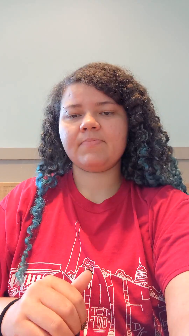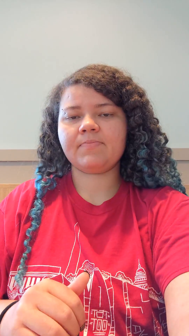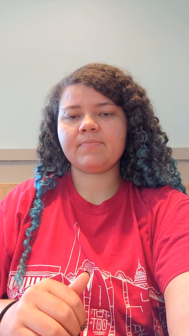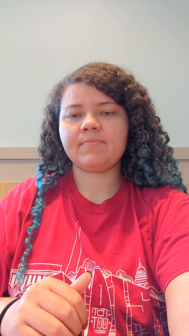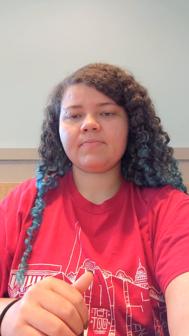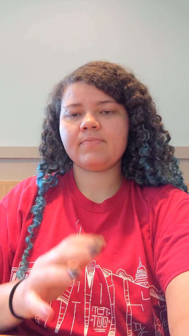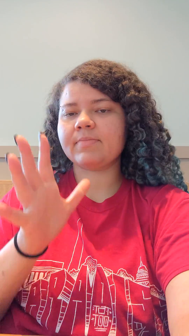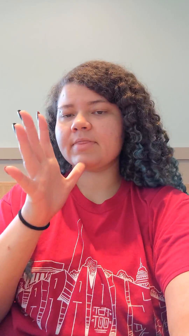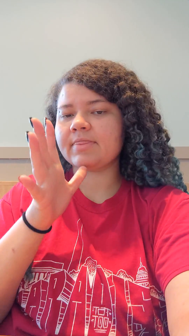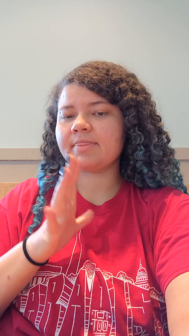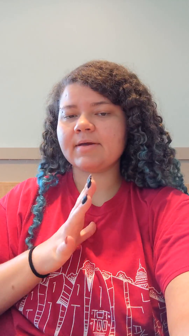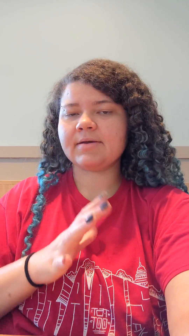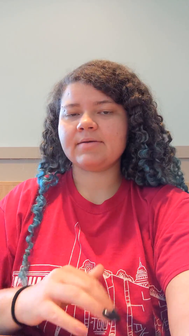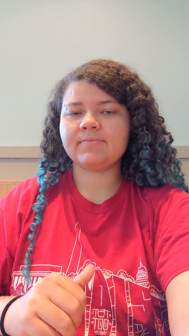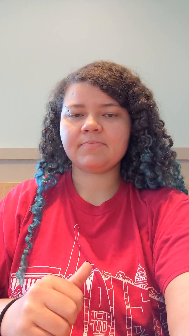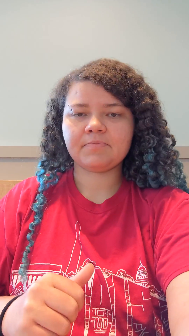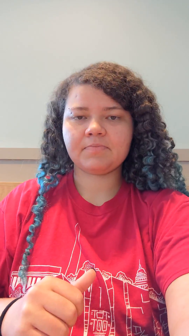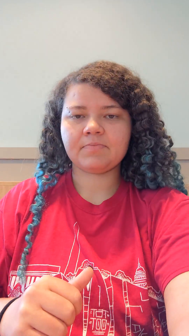lady